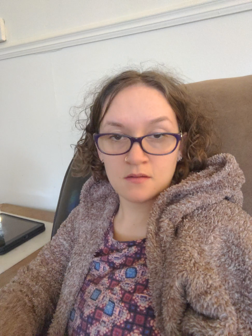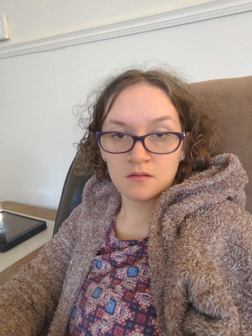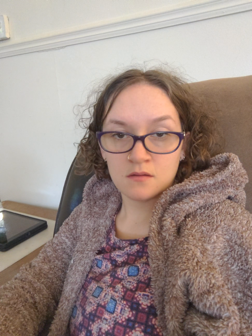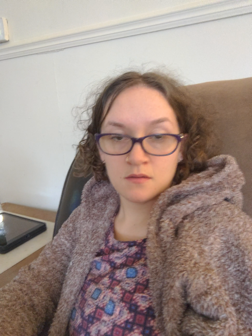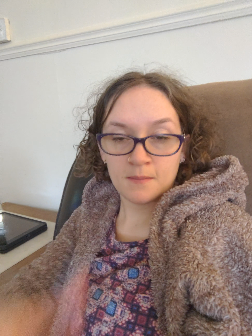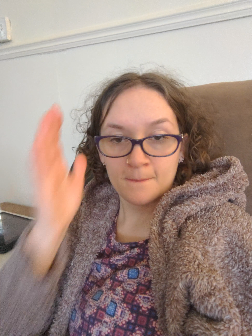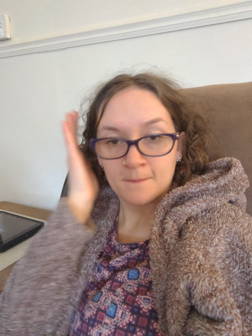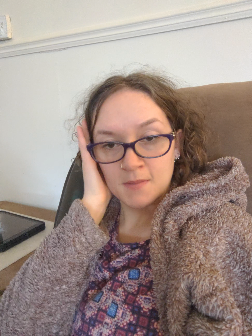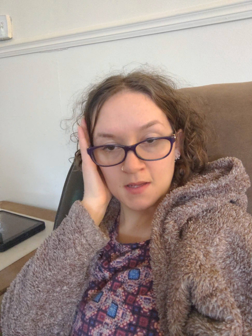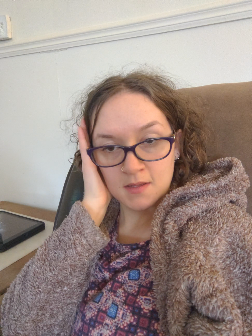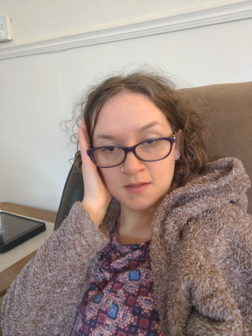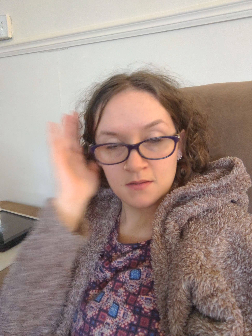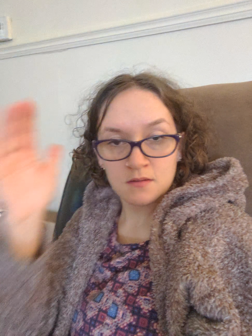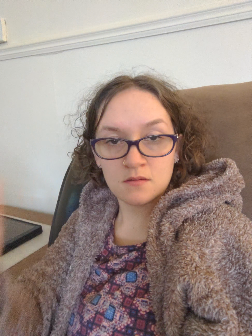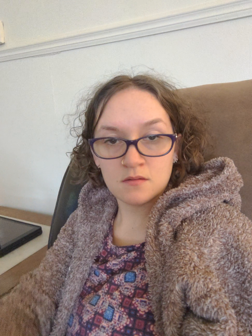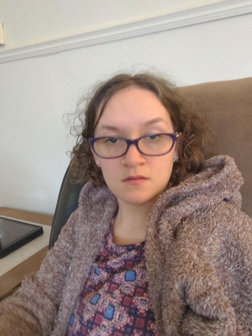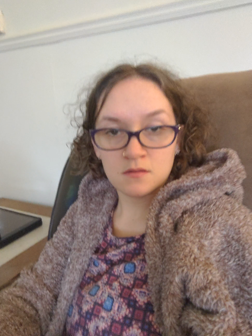bed